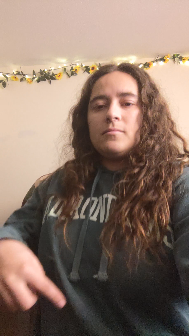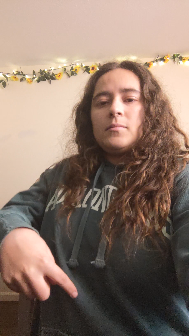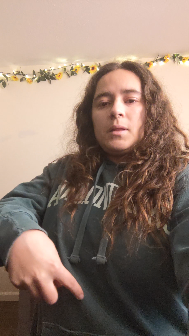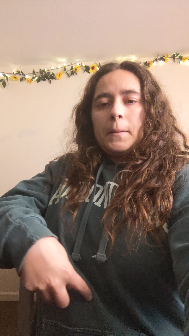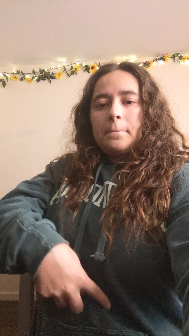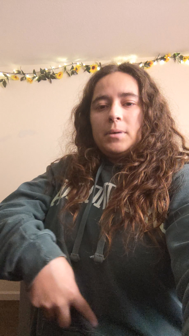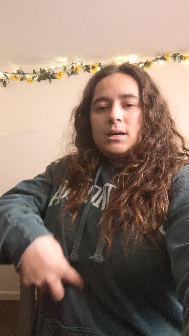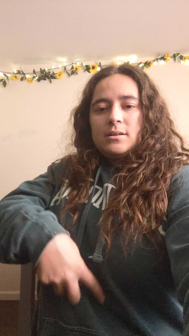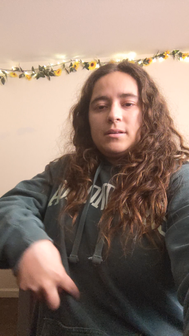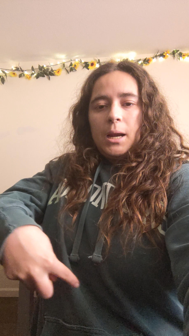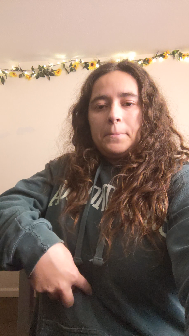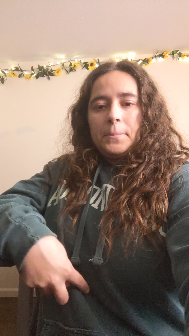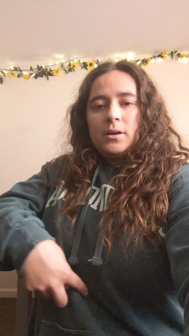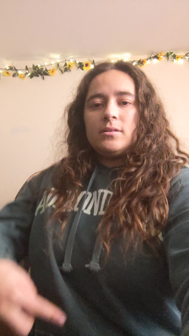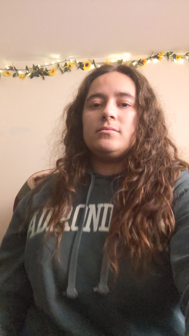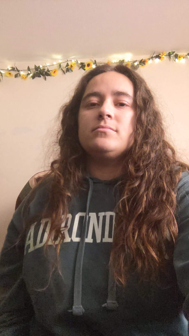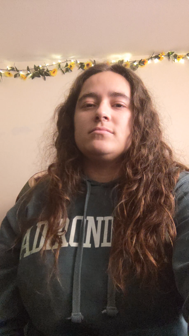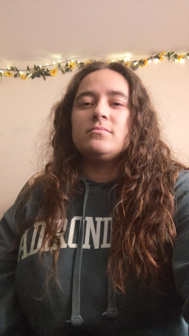belly button